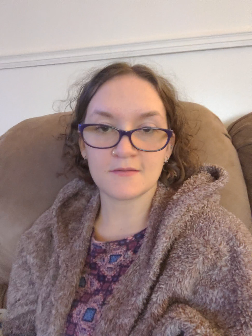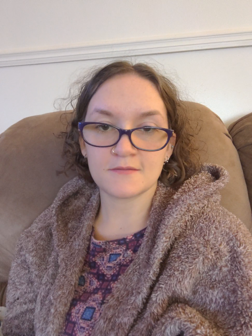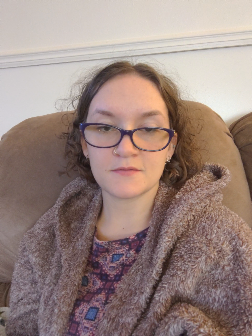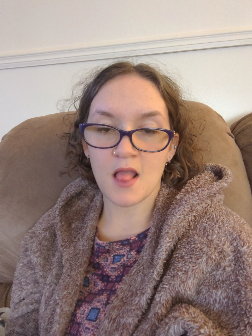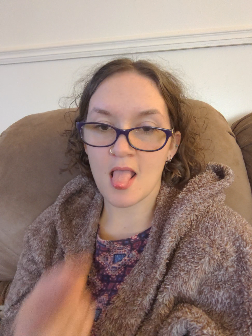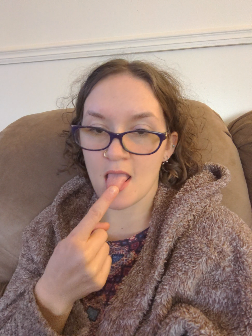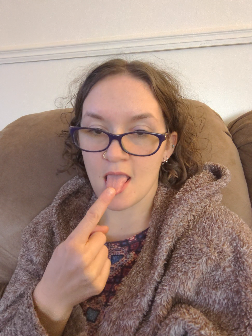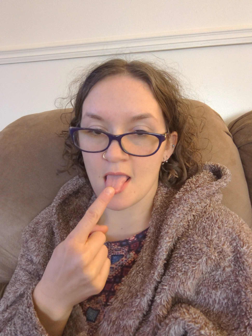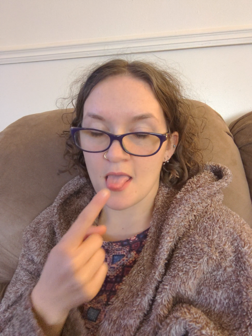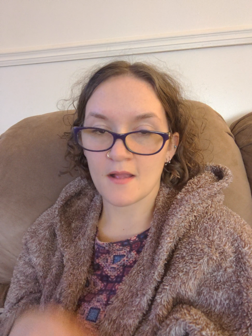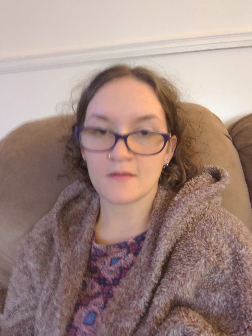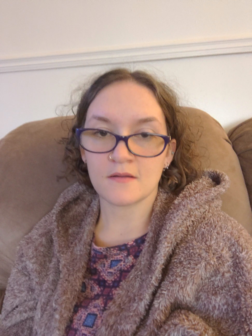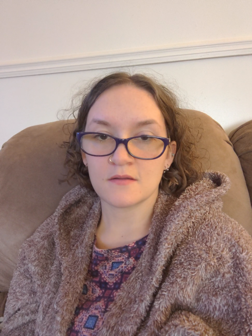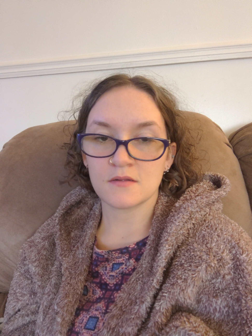tongue